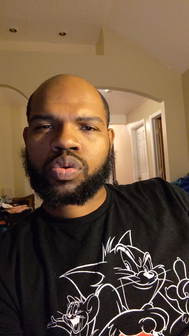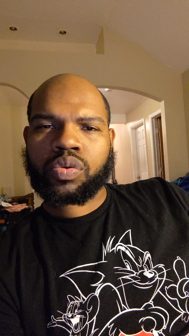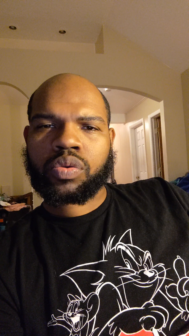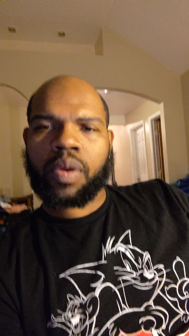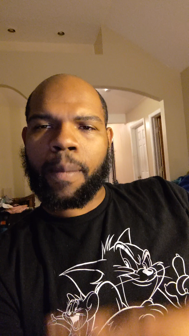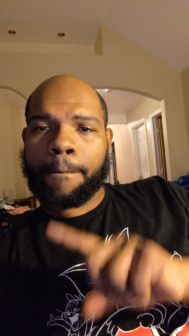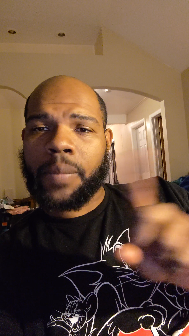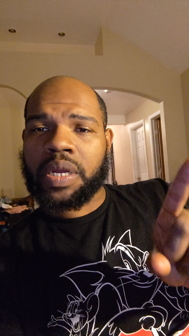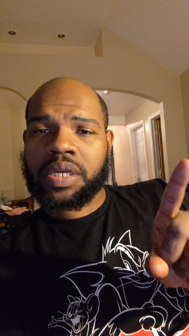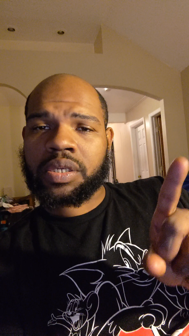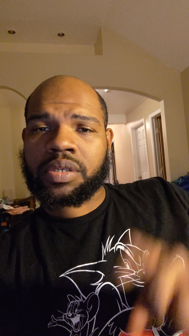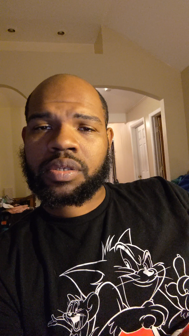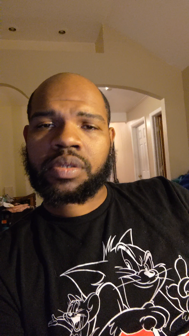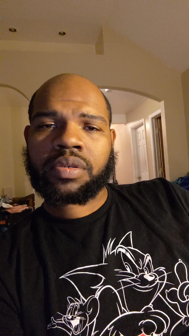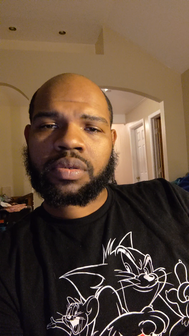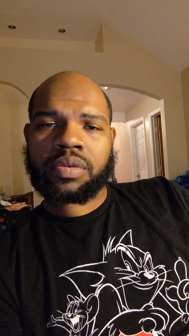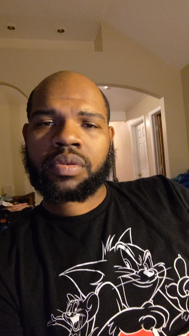but